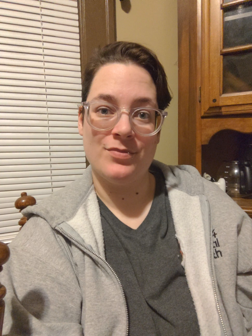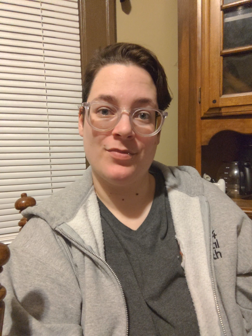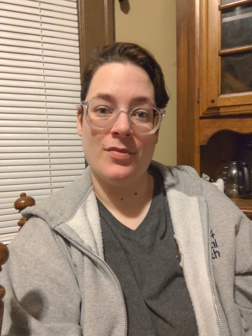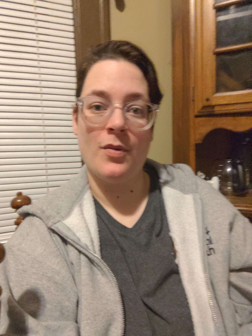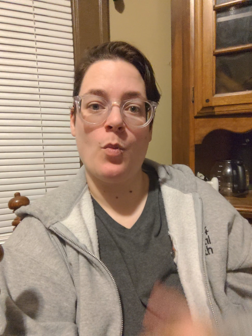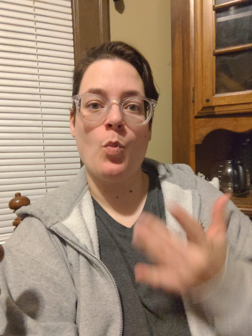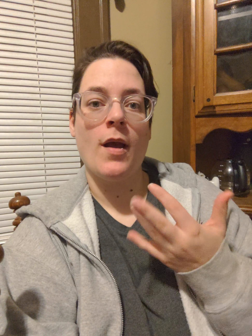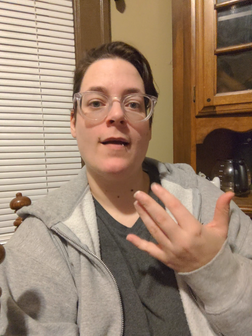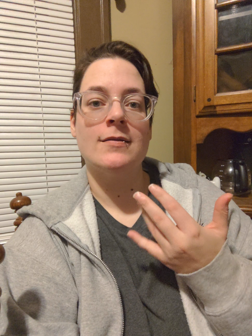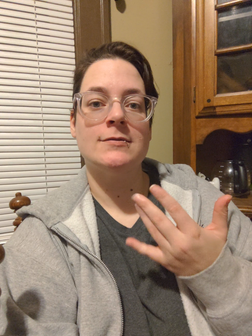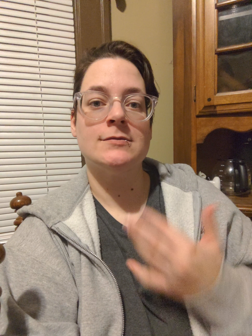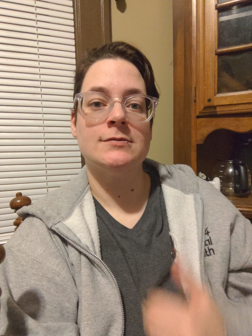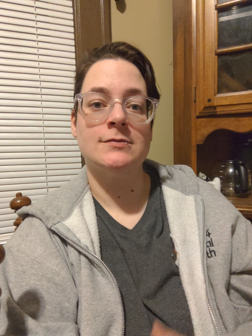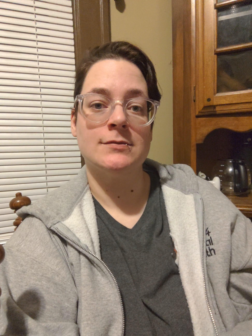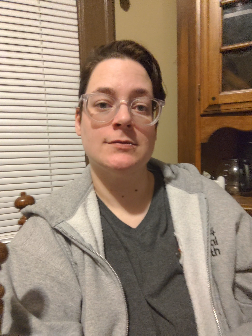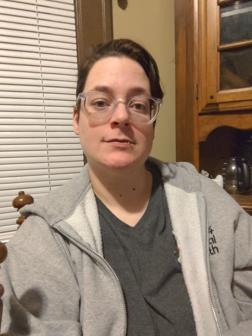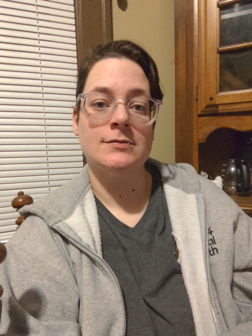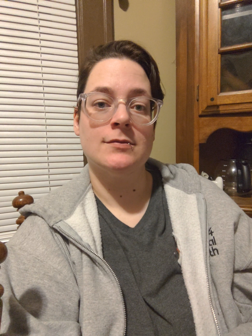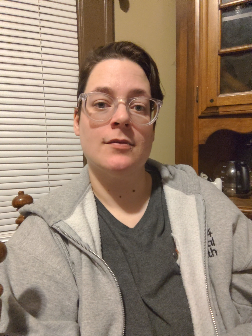wait